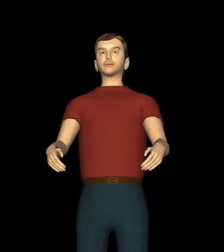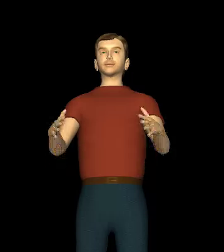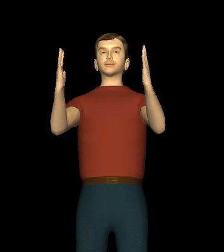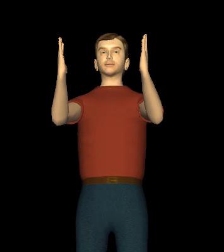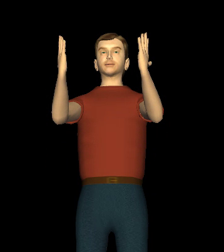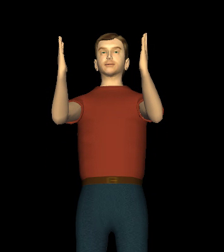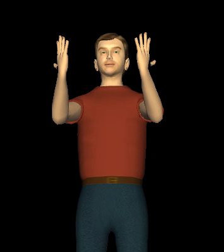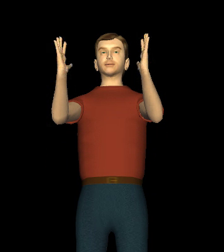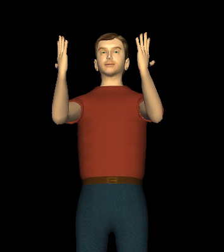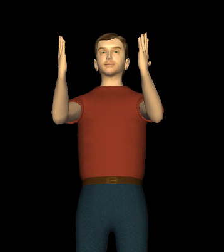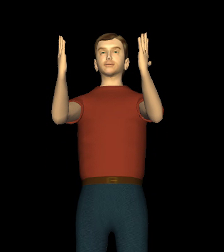أحسنت